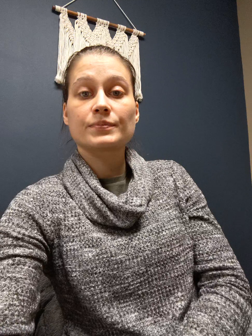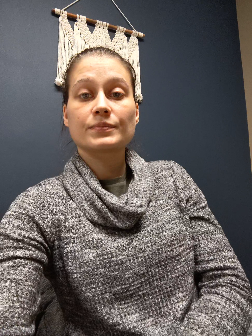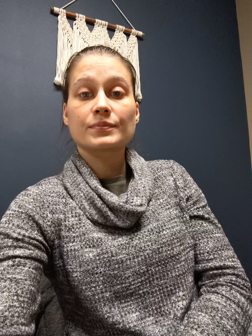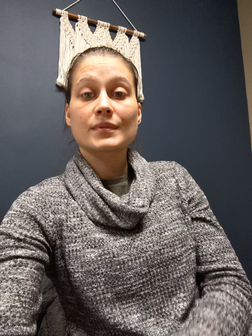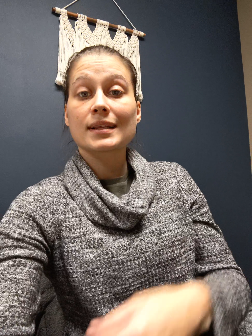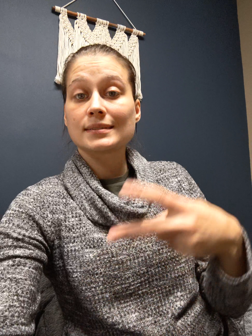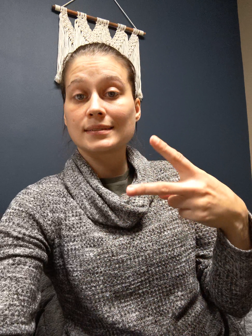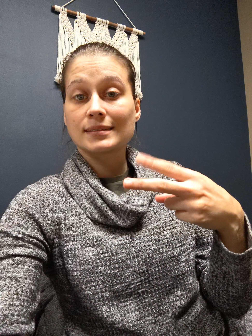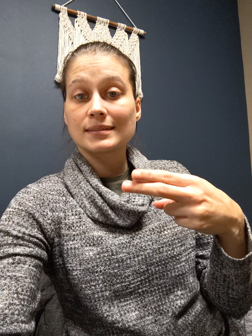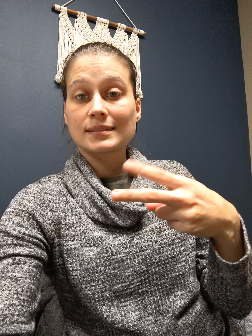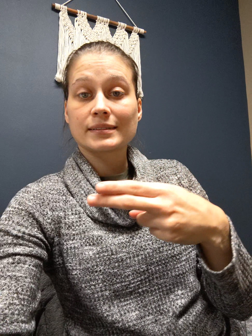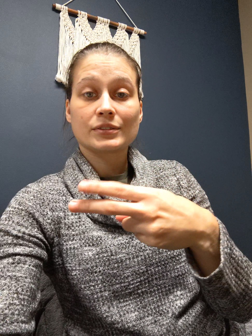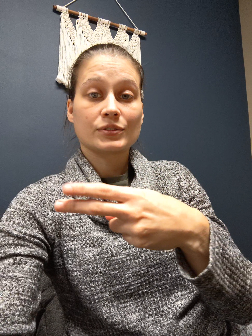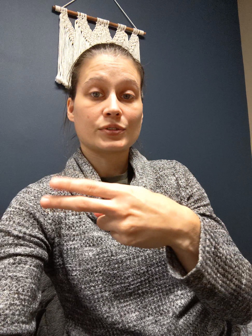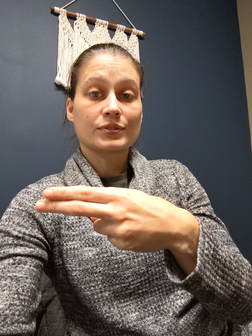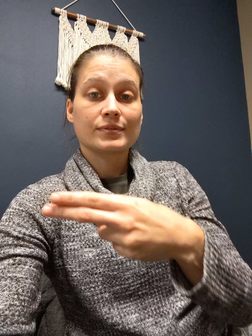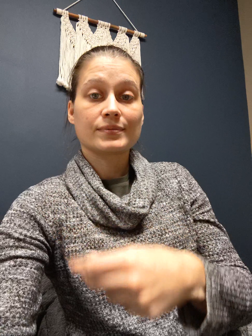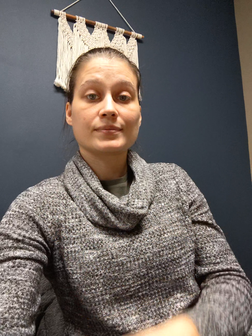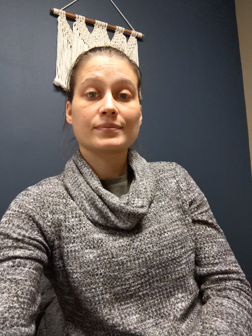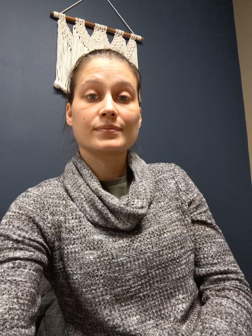scissors